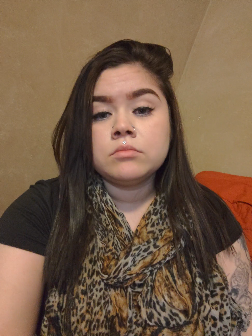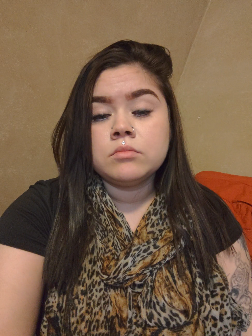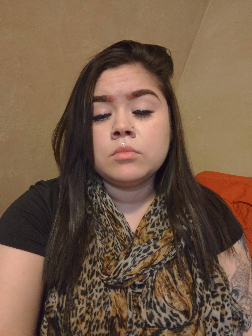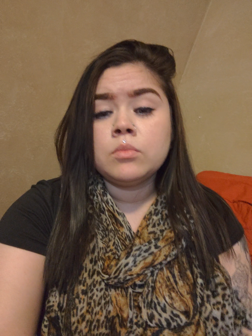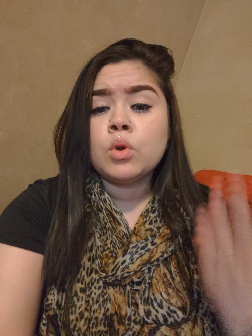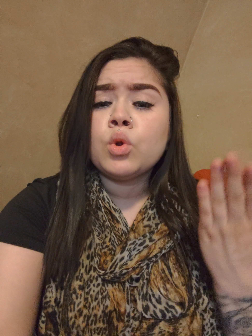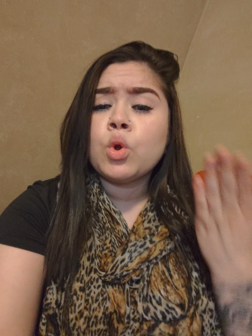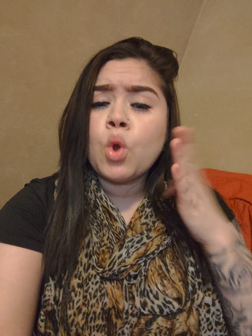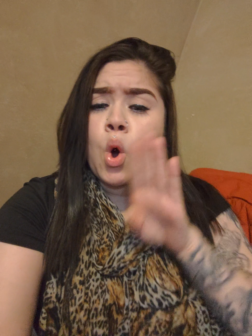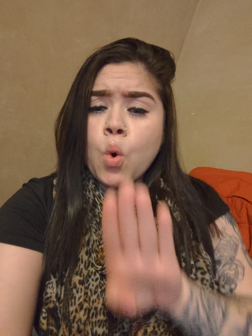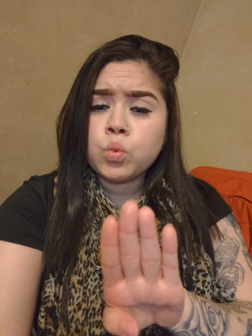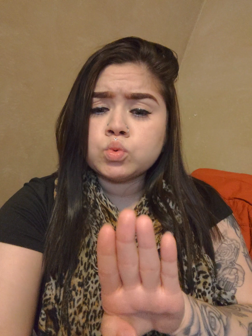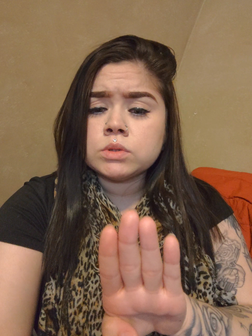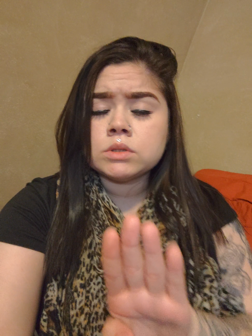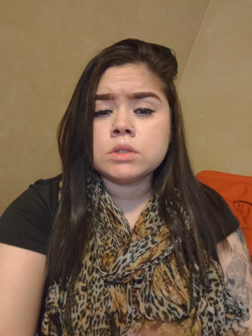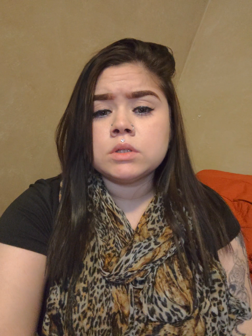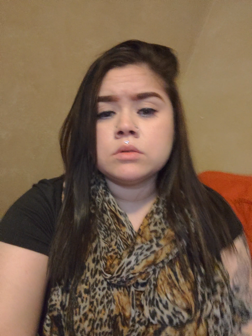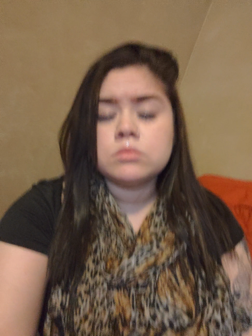close